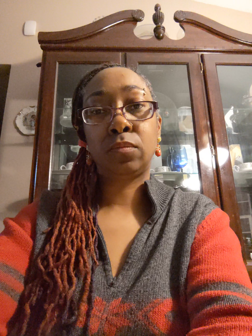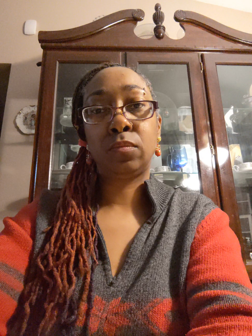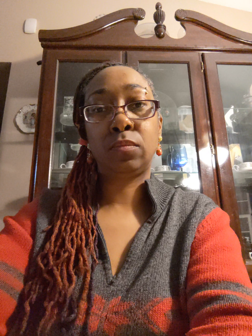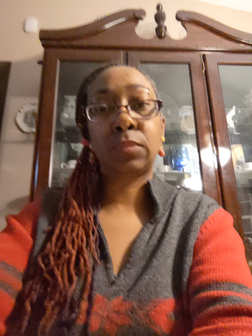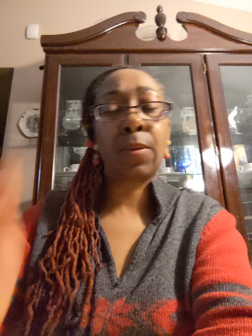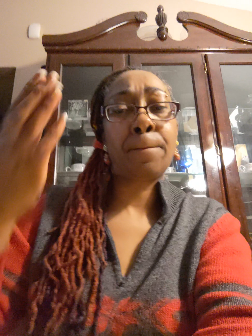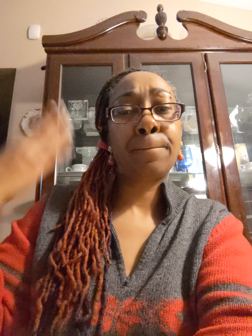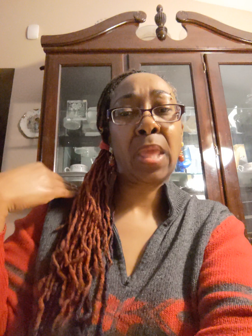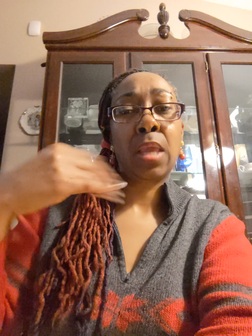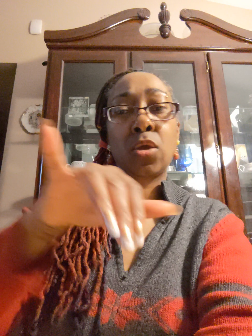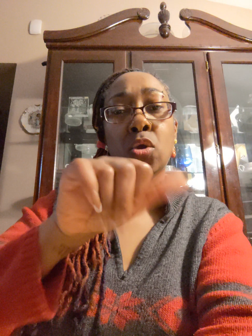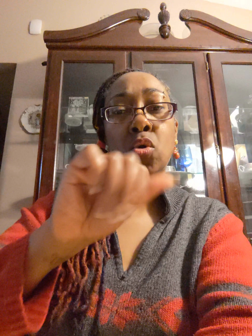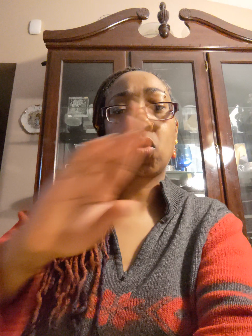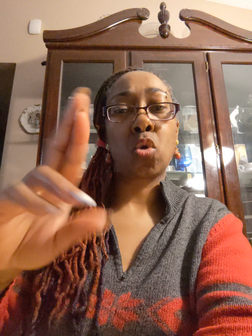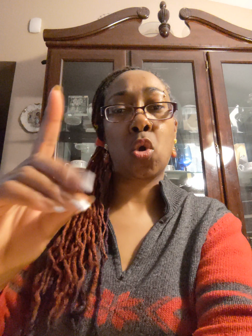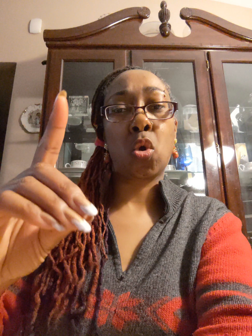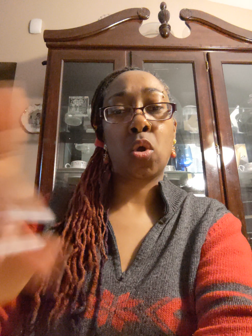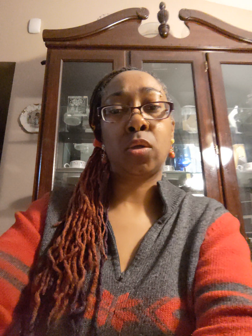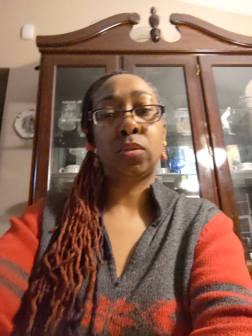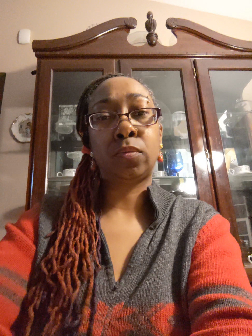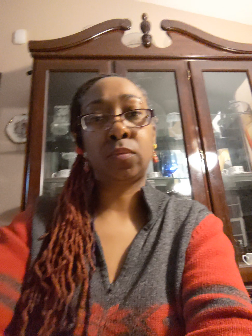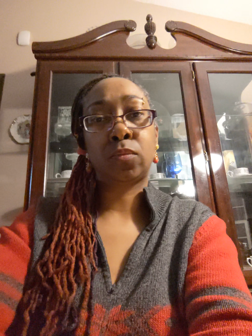backyard